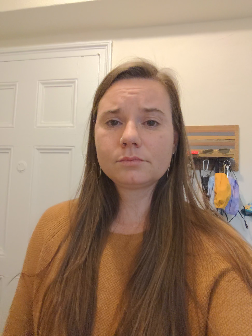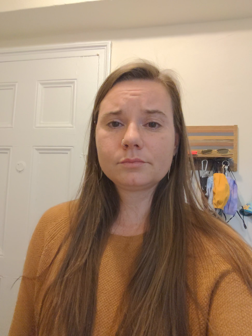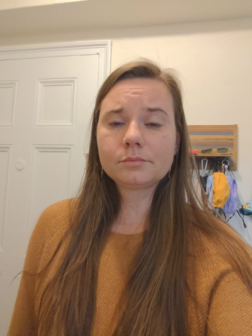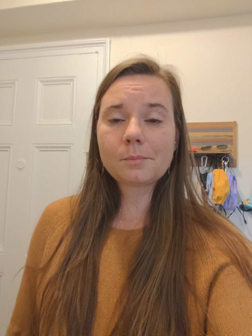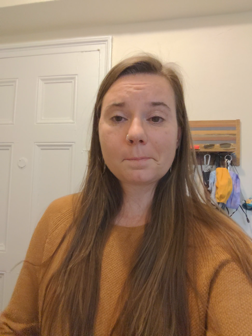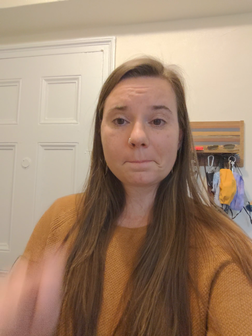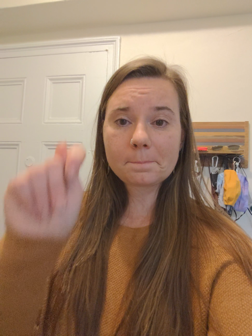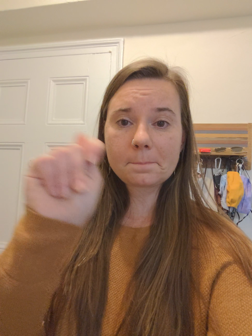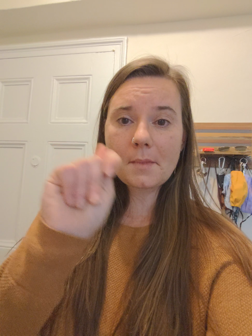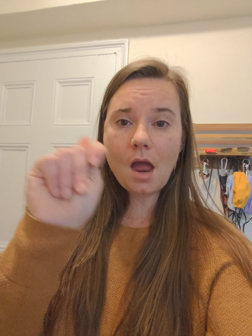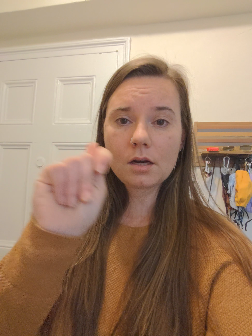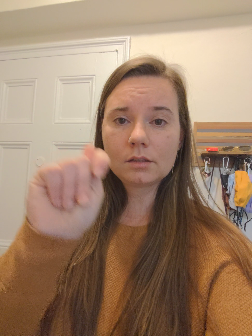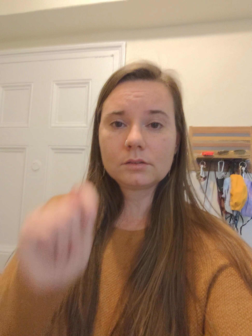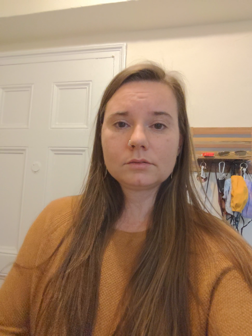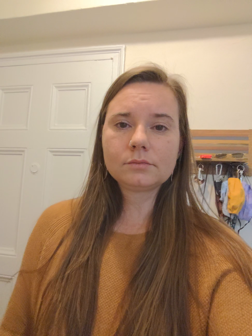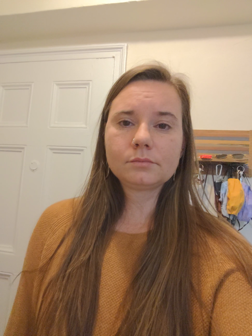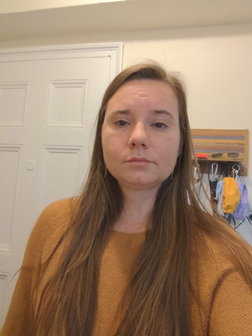potty